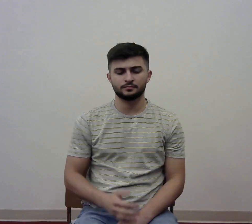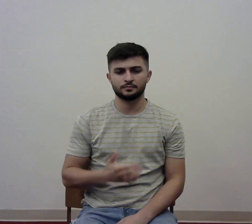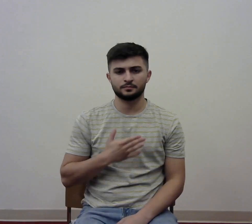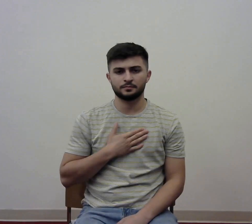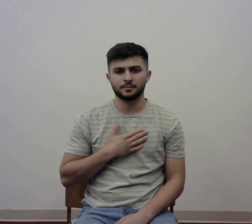mən